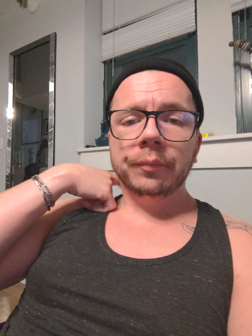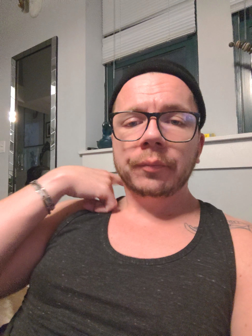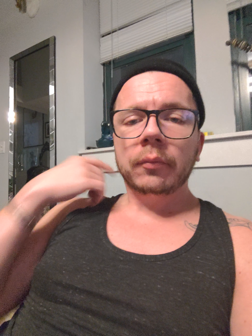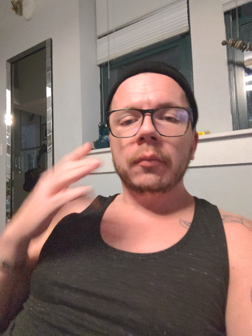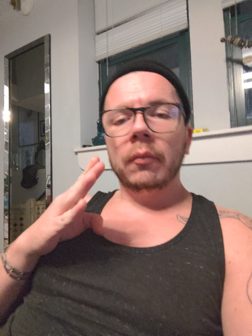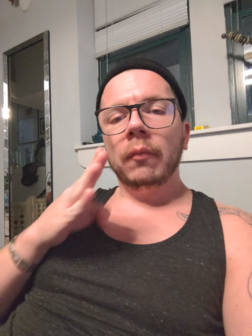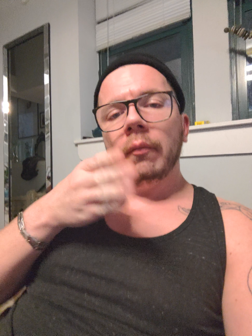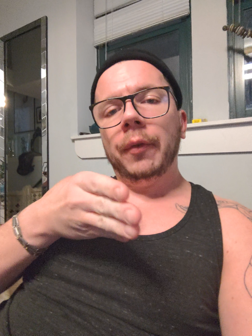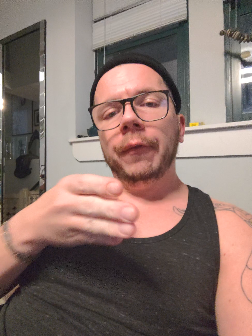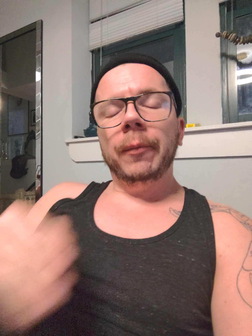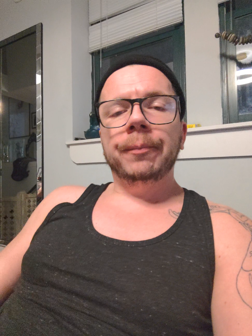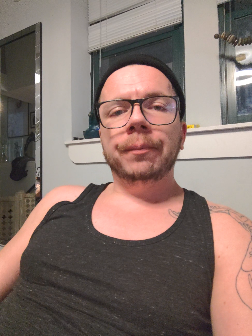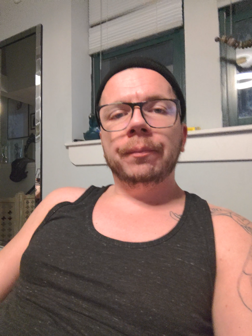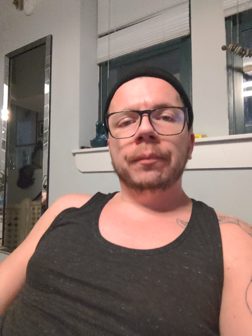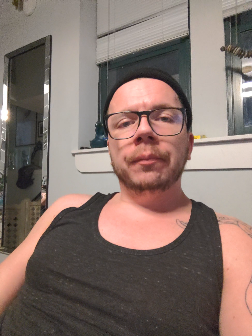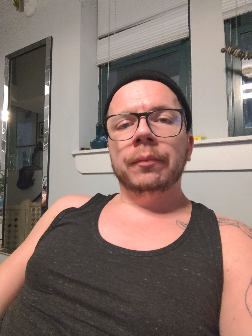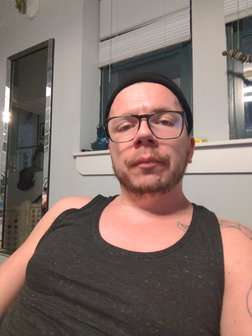after